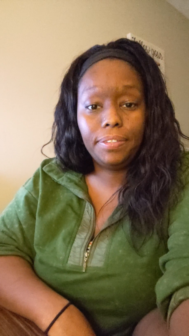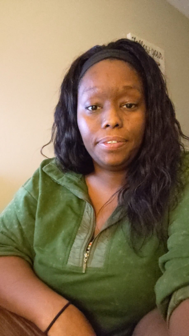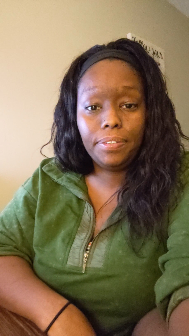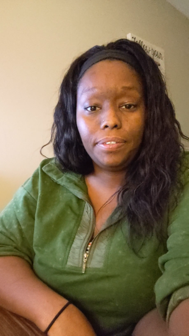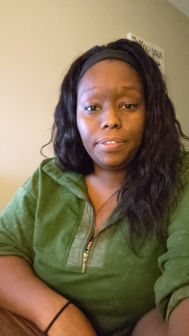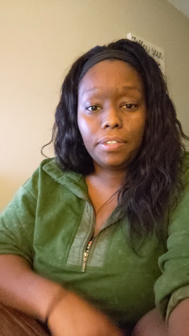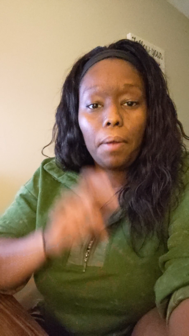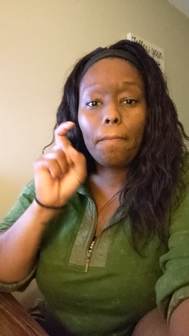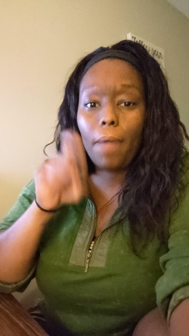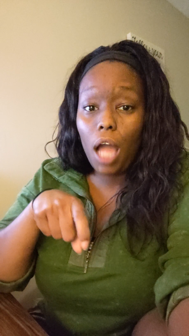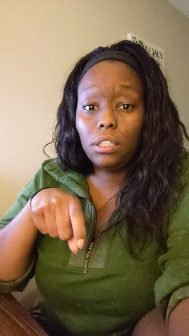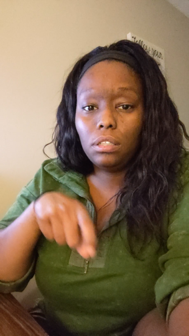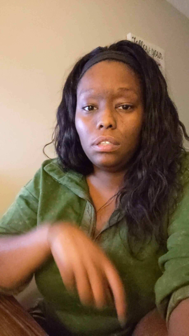must